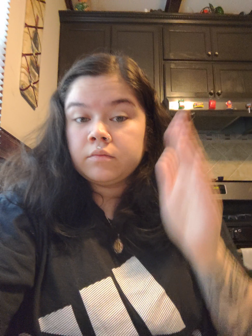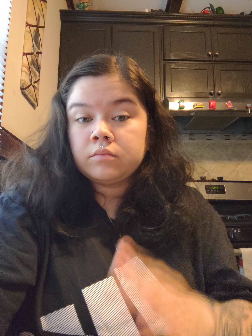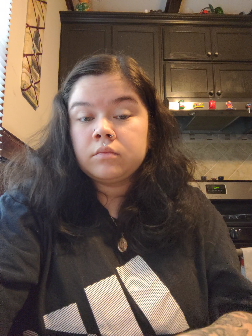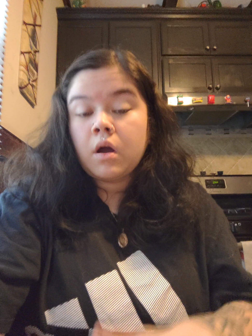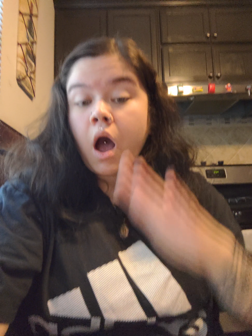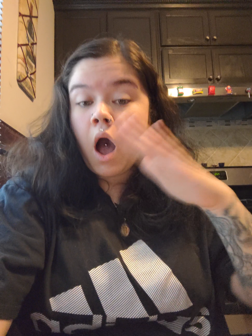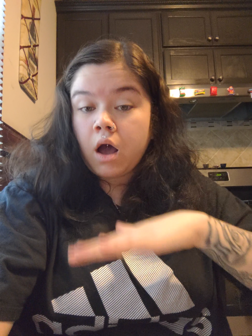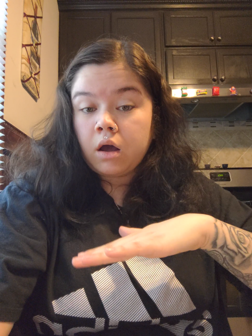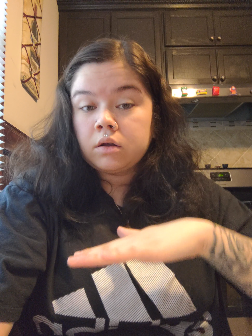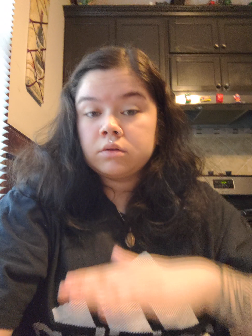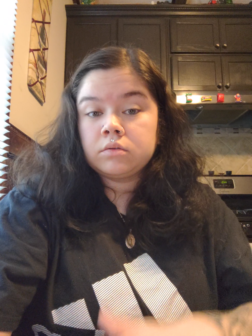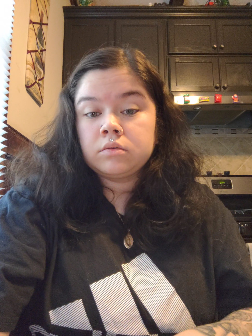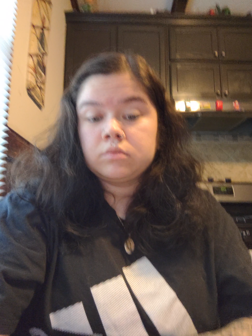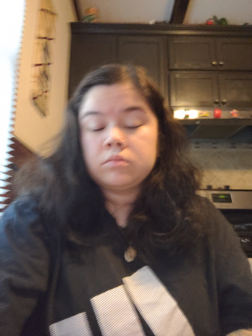on